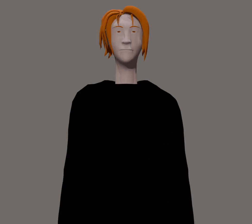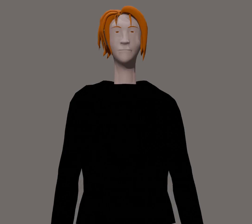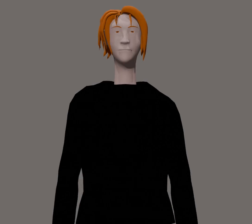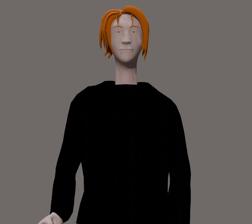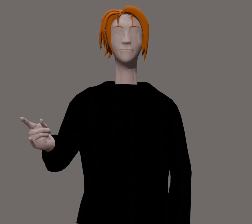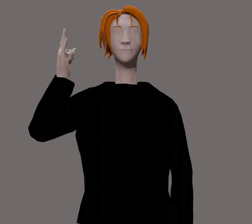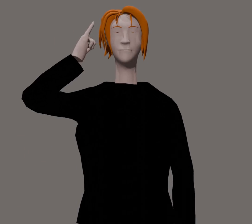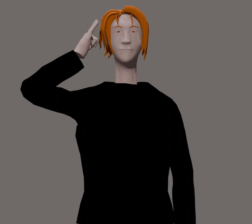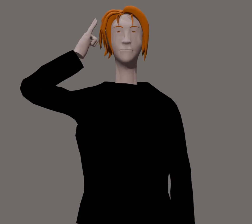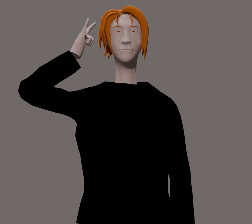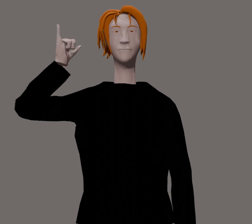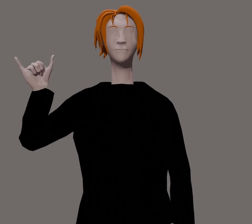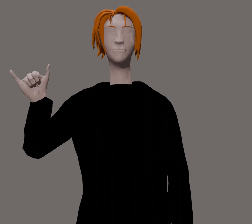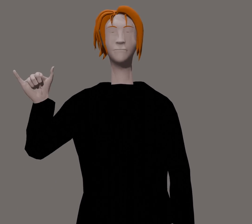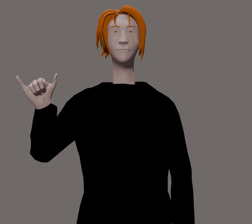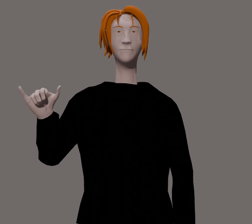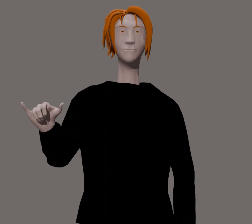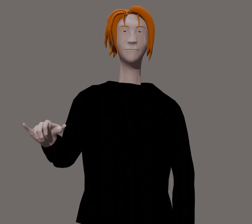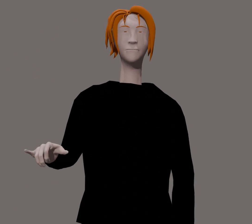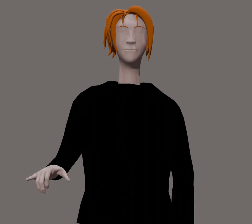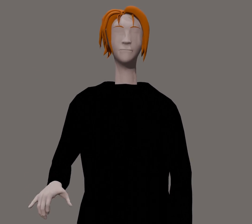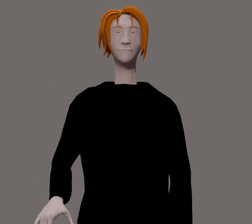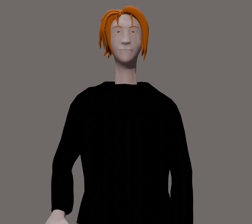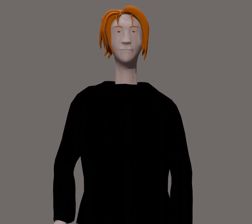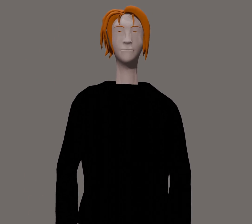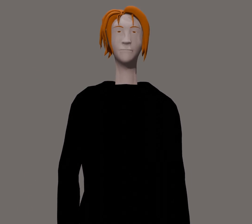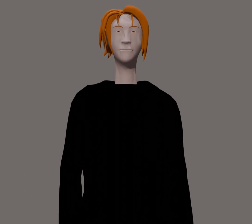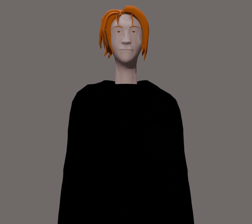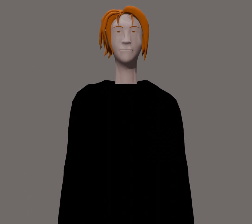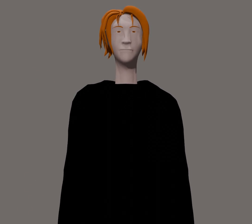California